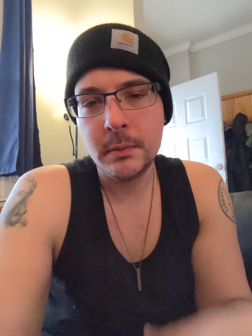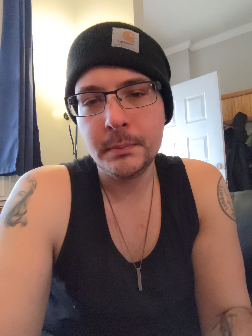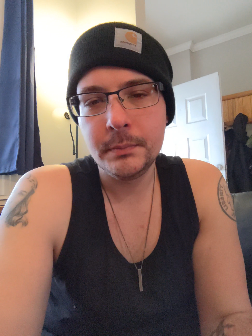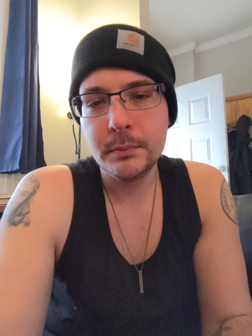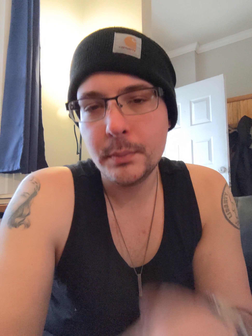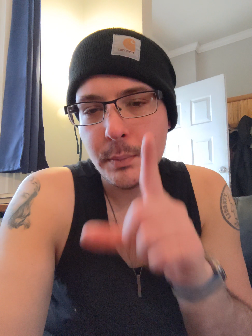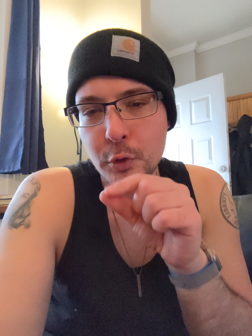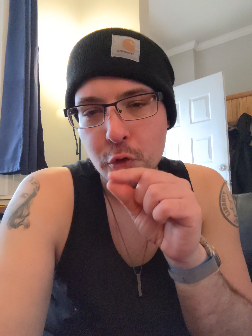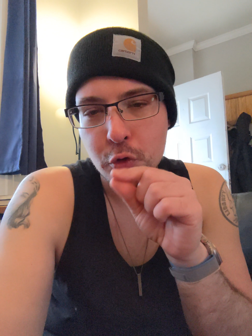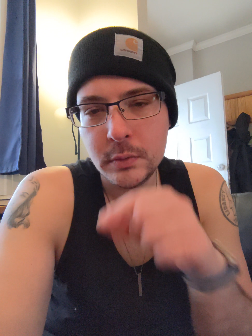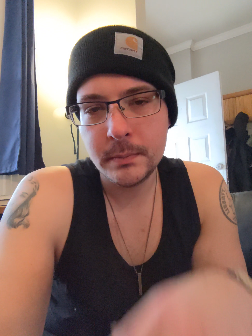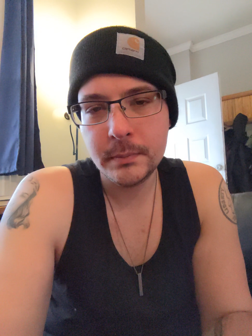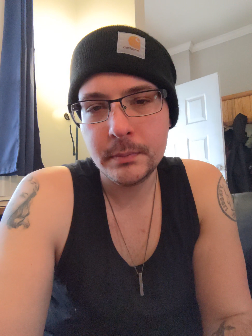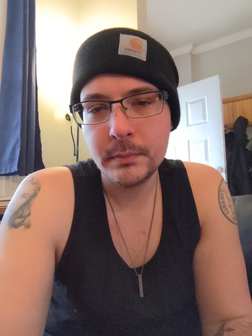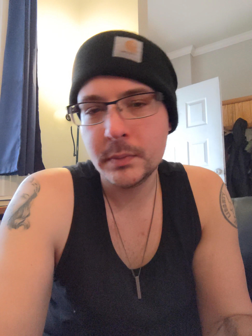bird